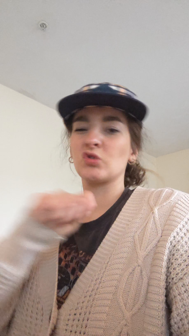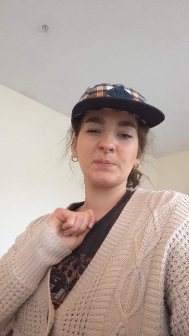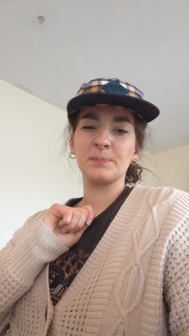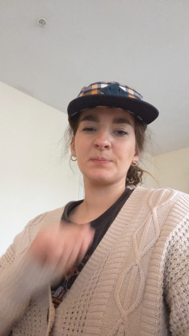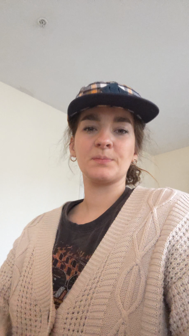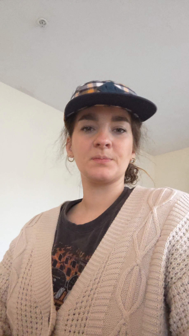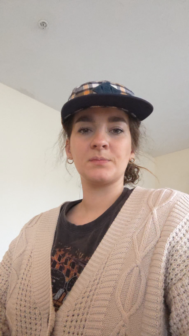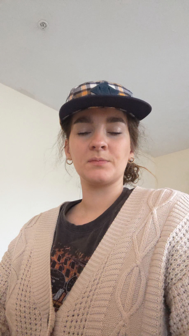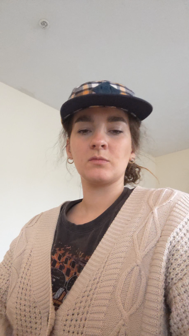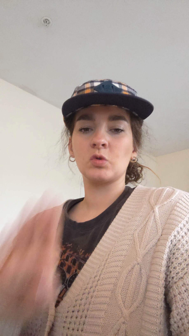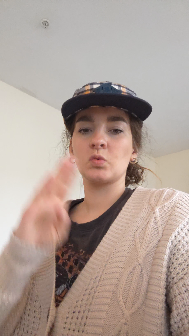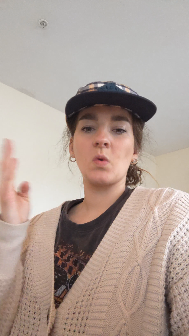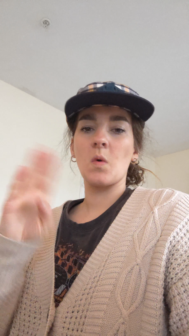door